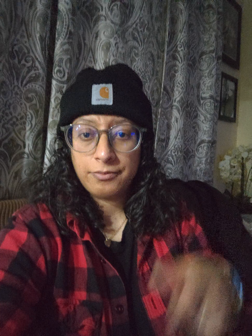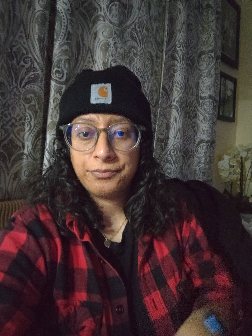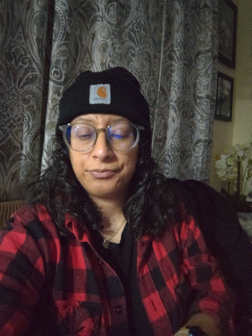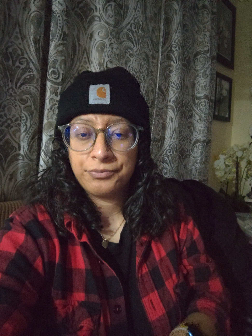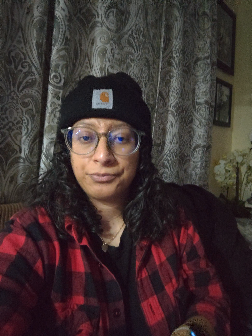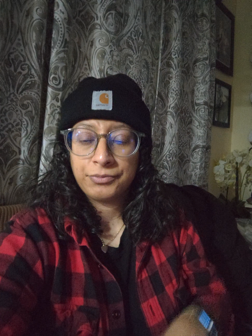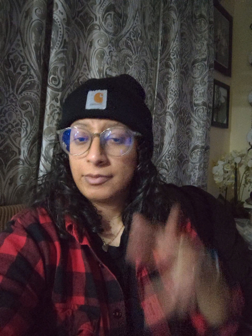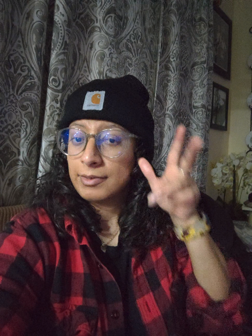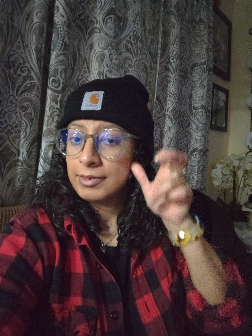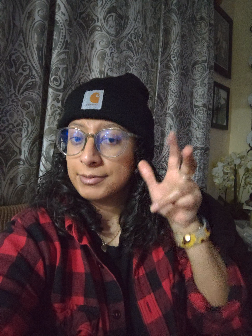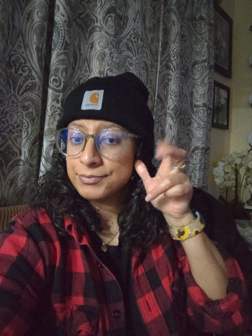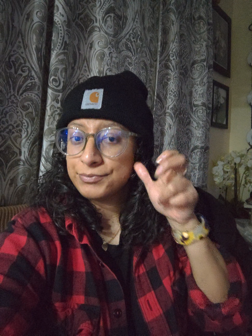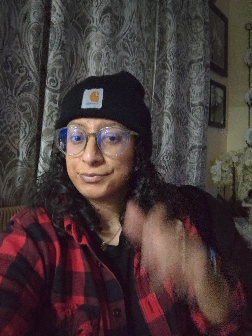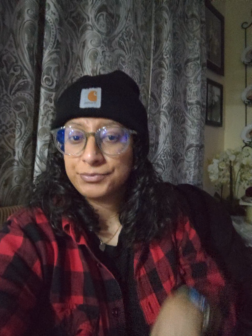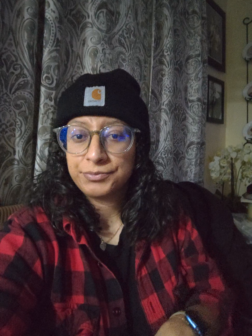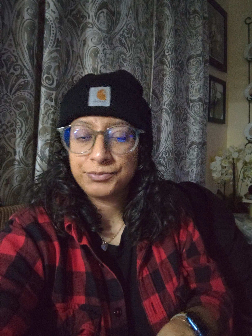hear